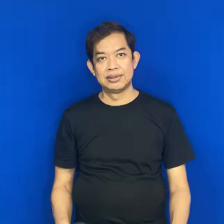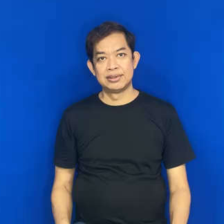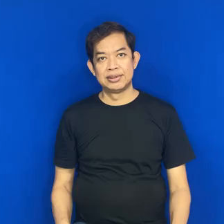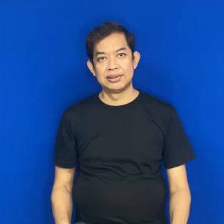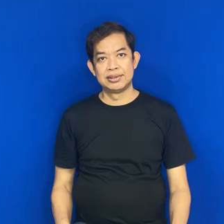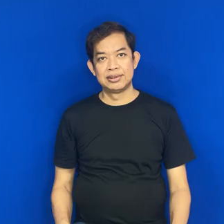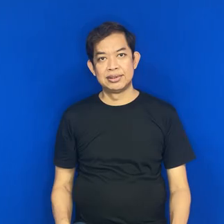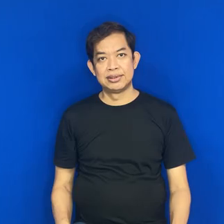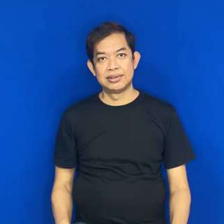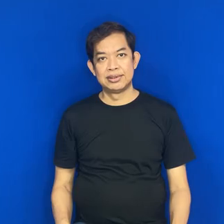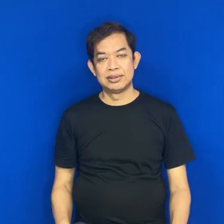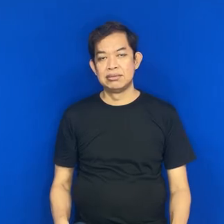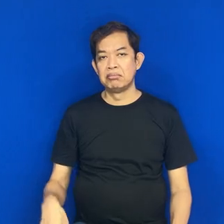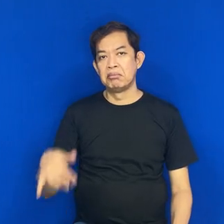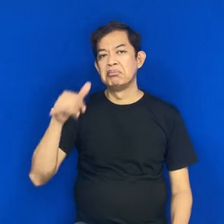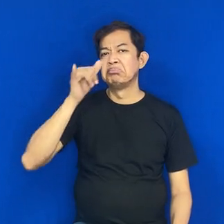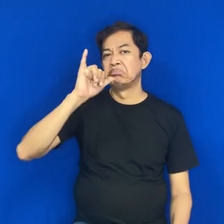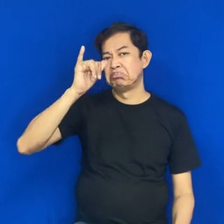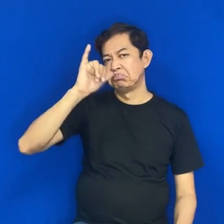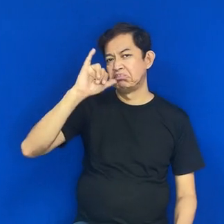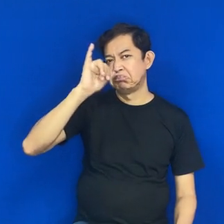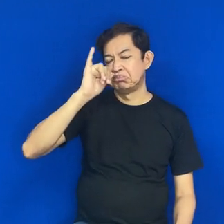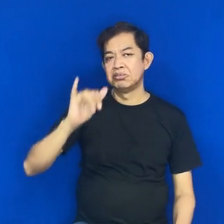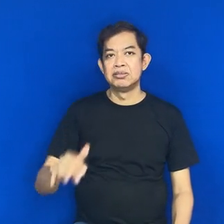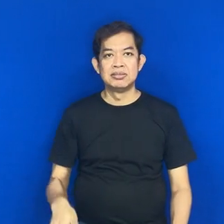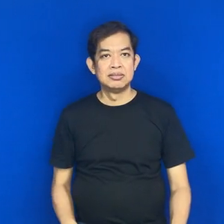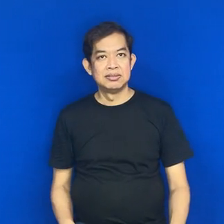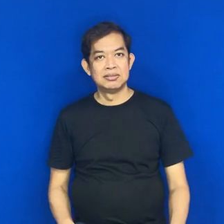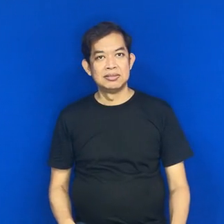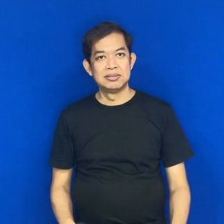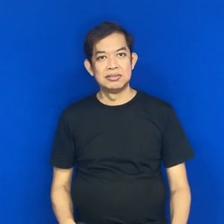beer